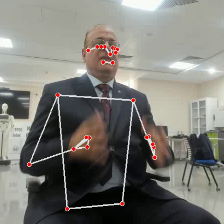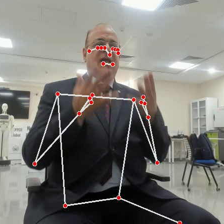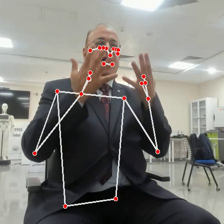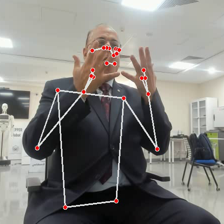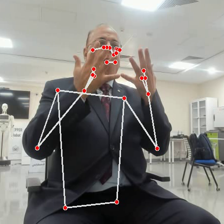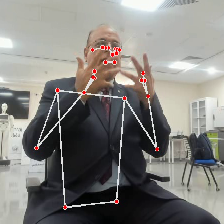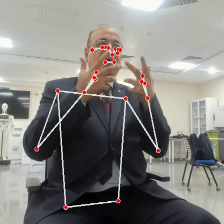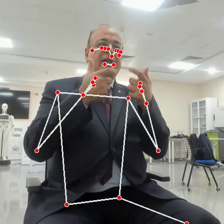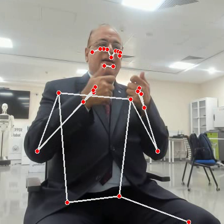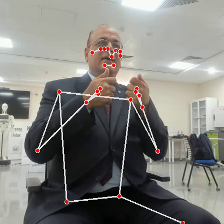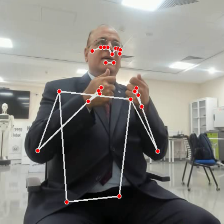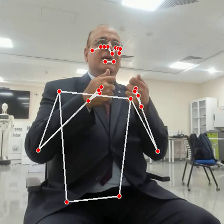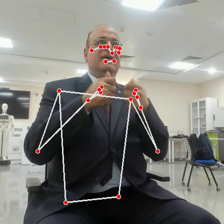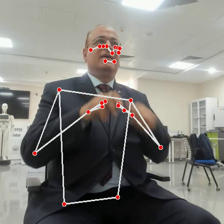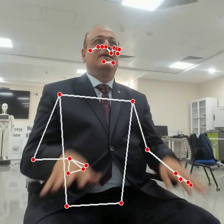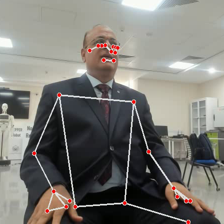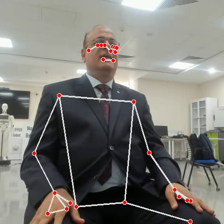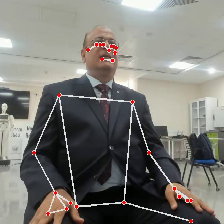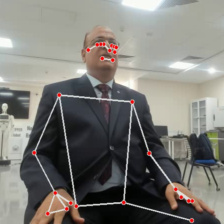whda whda